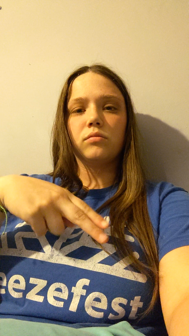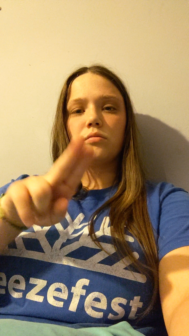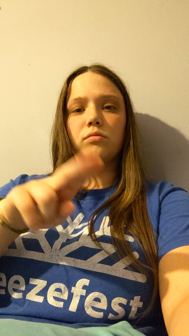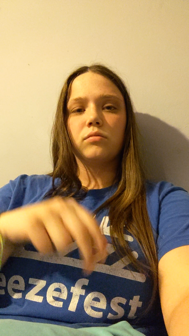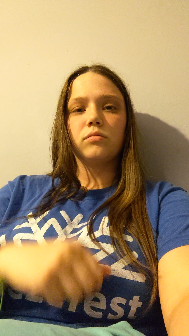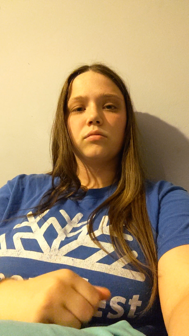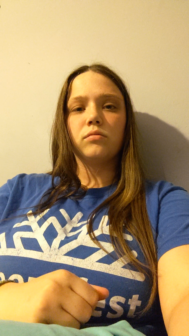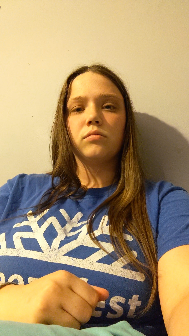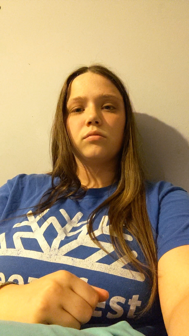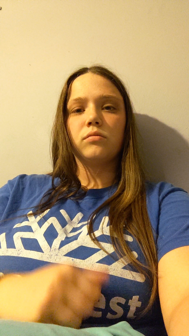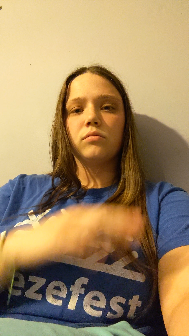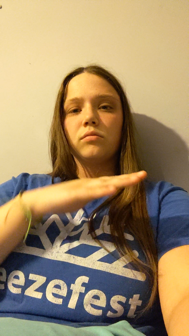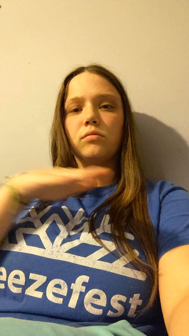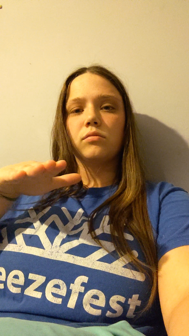nice